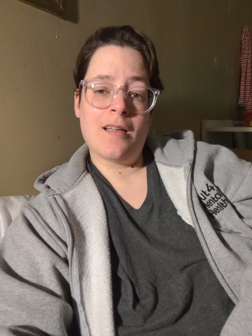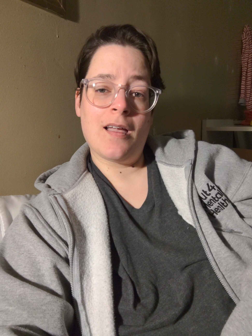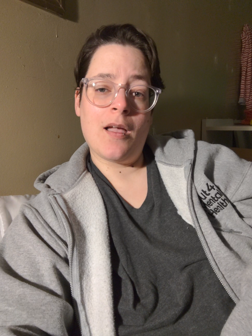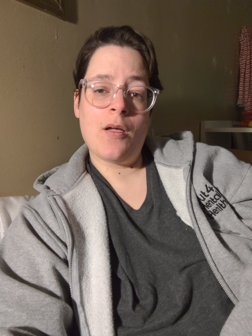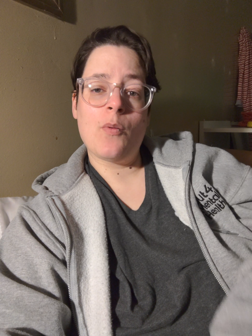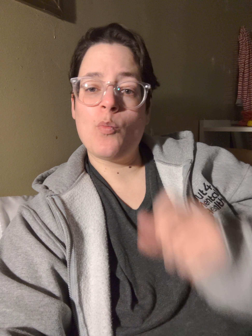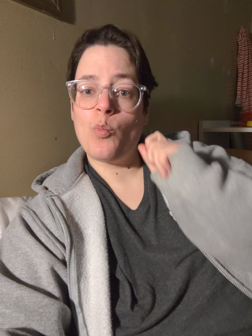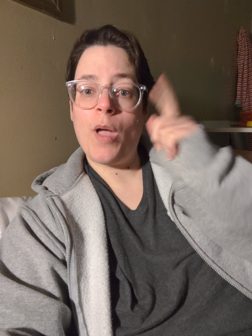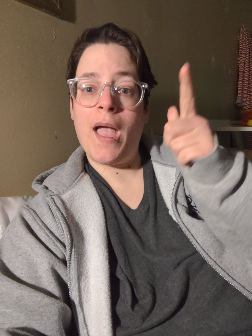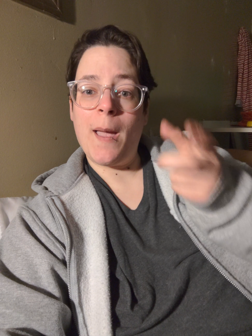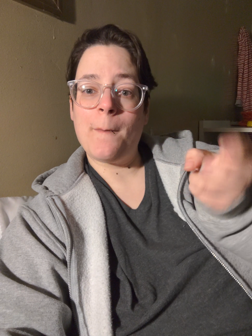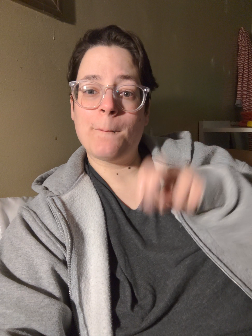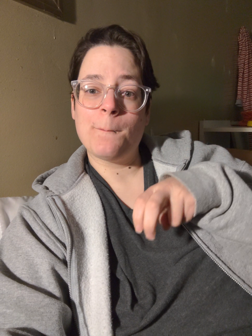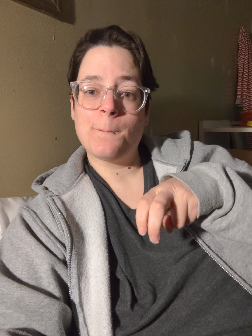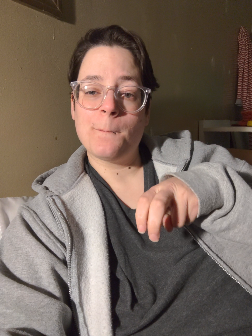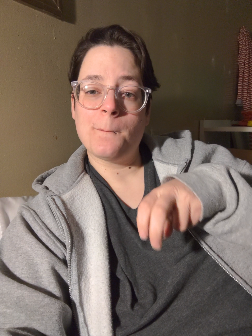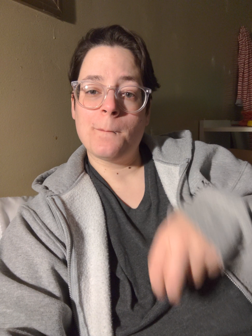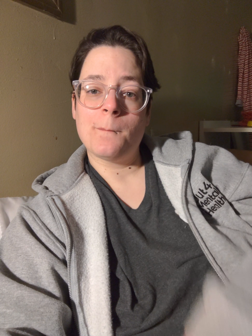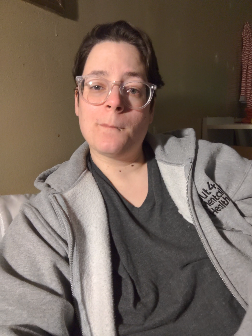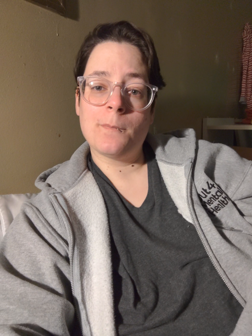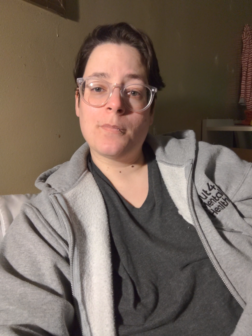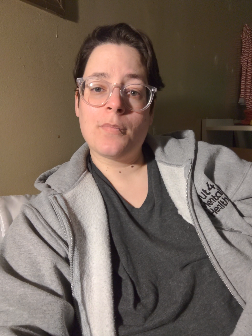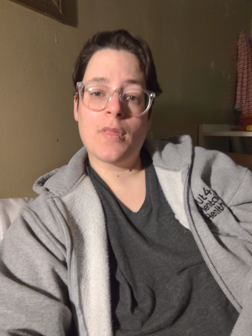wake